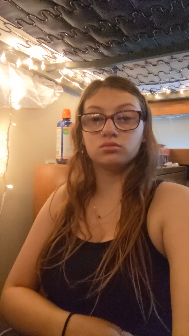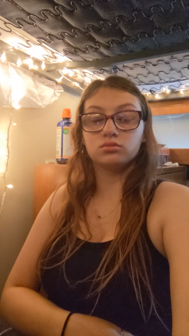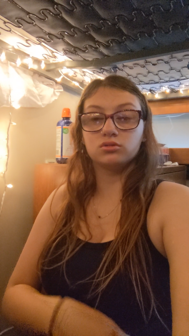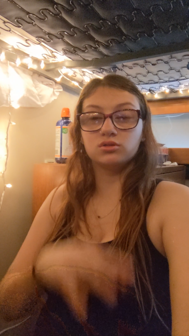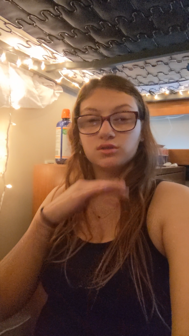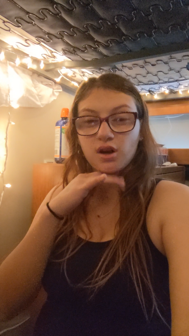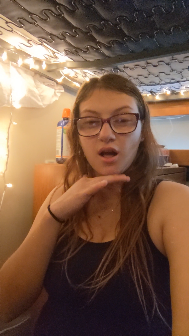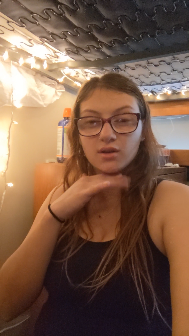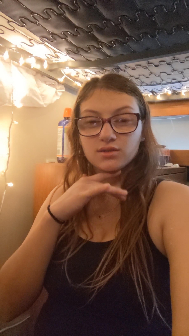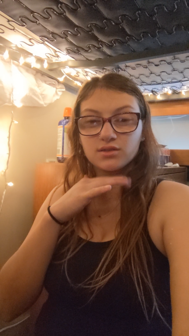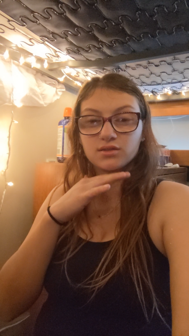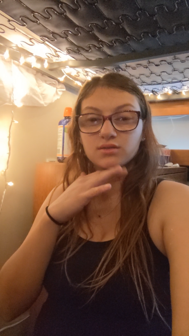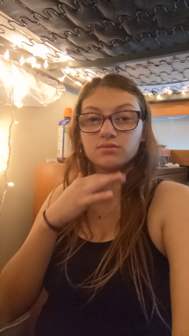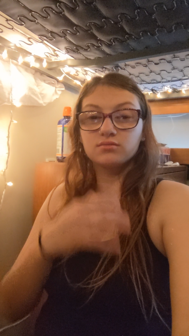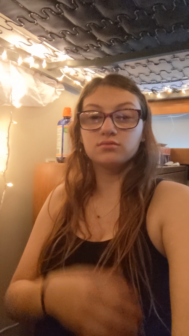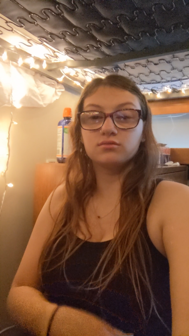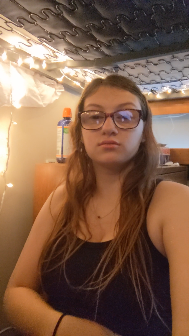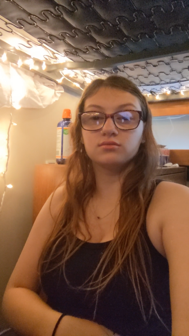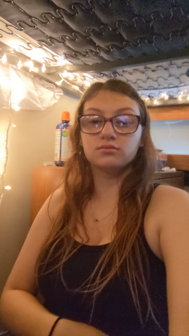naughty